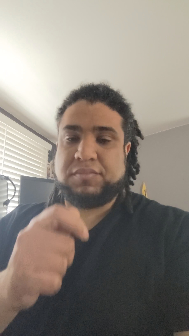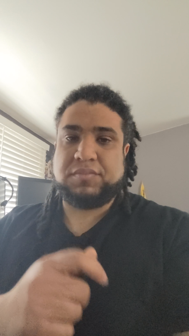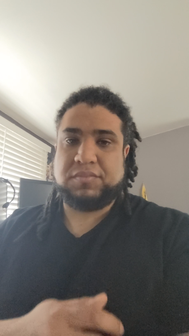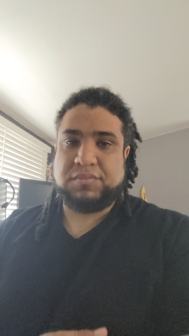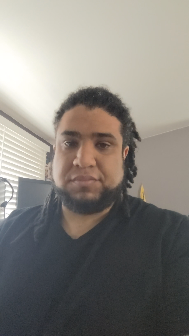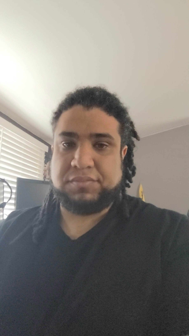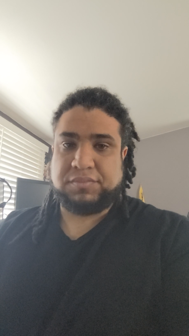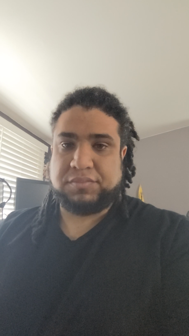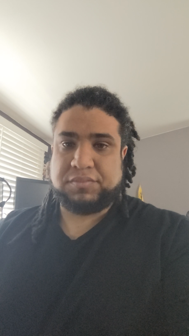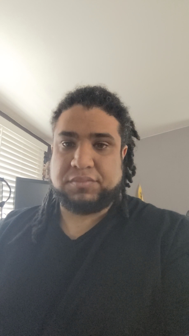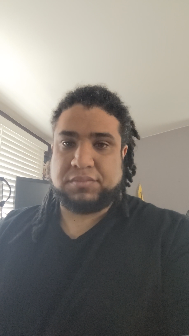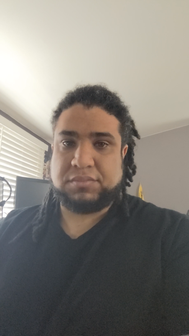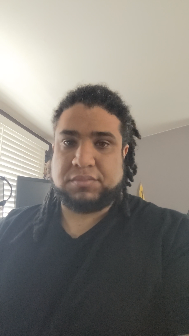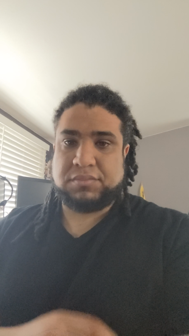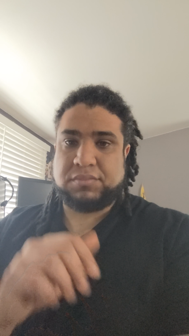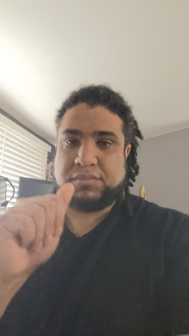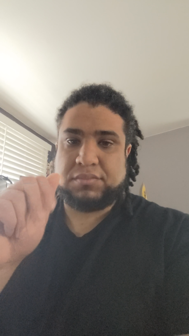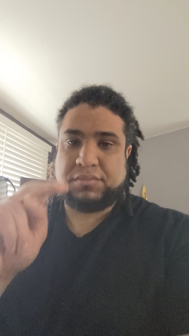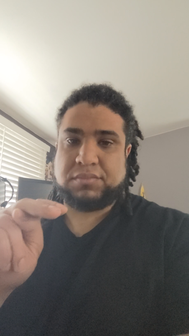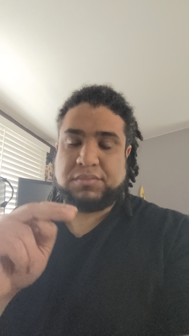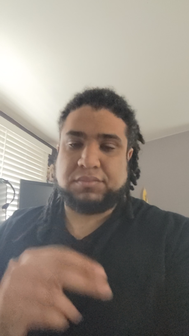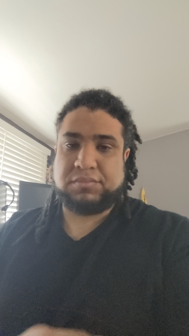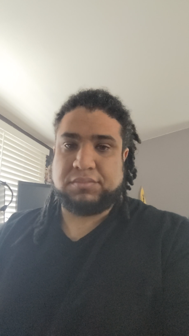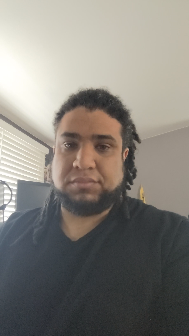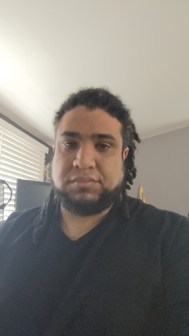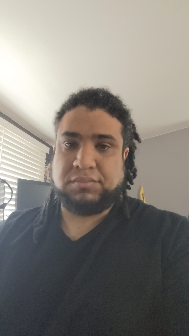an